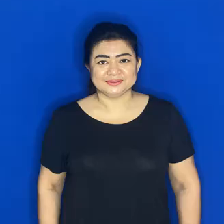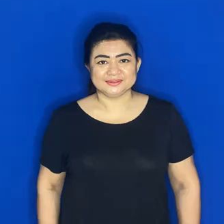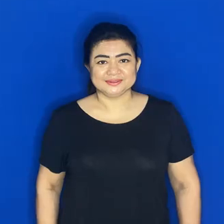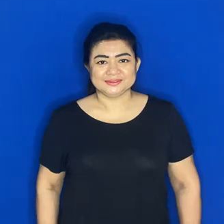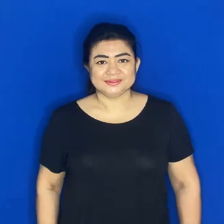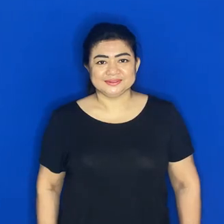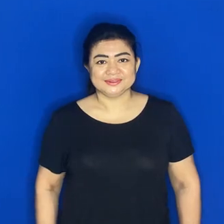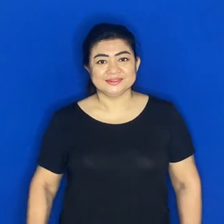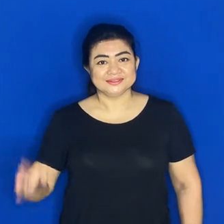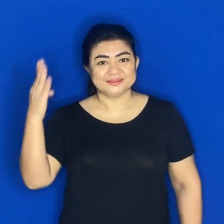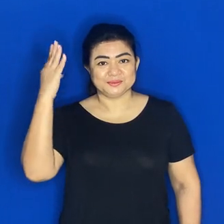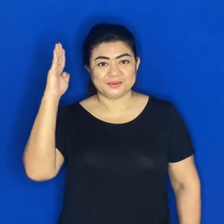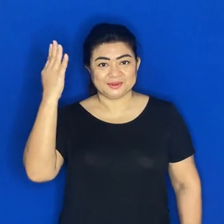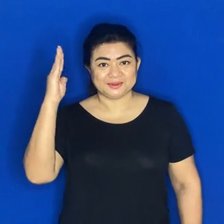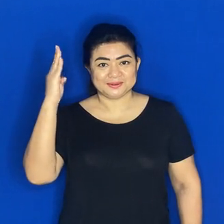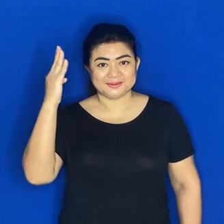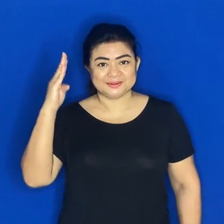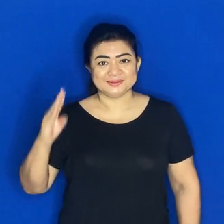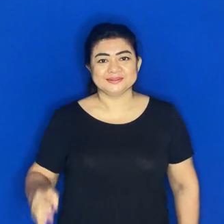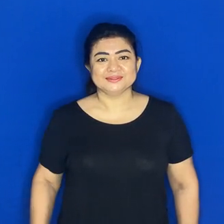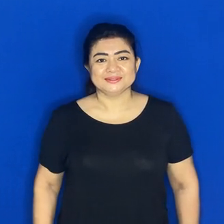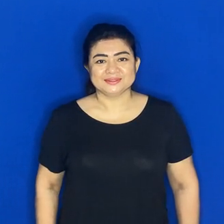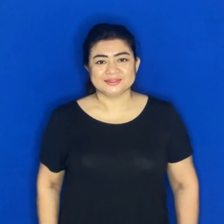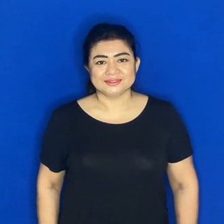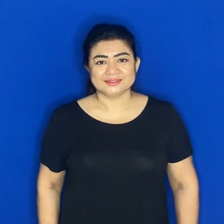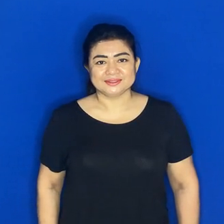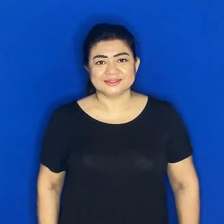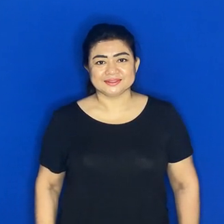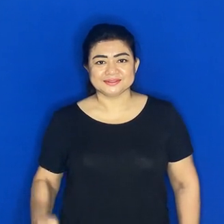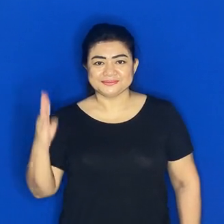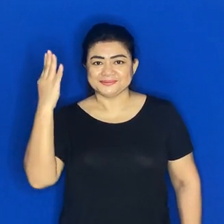blue